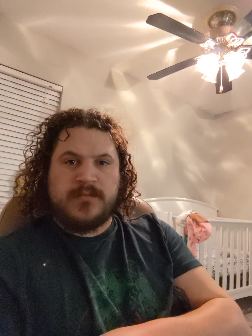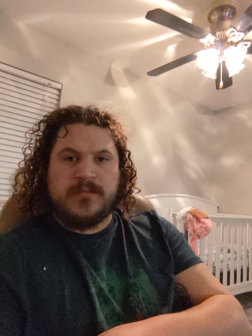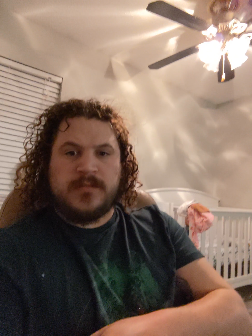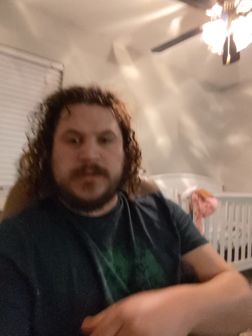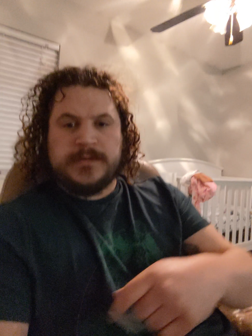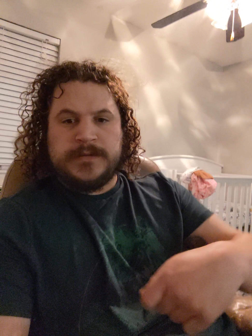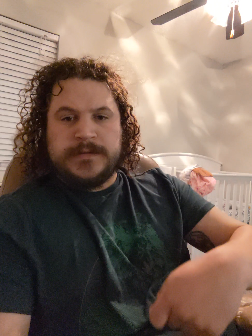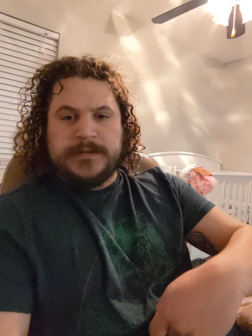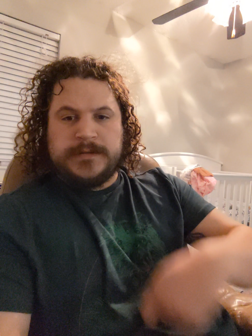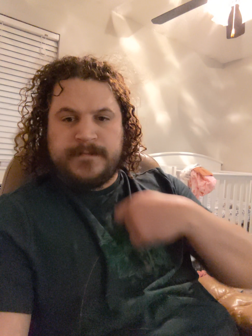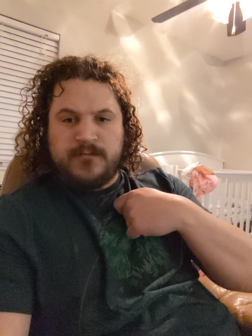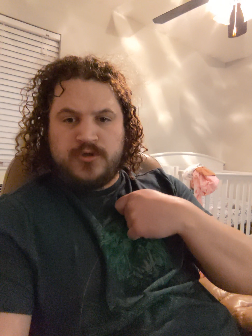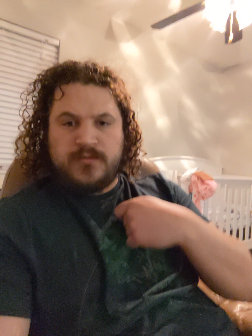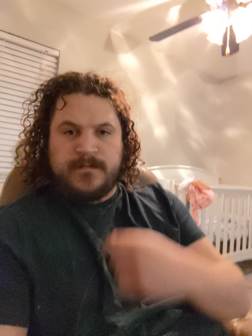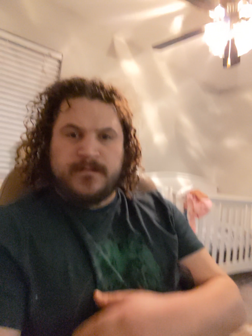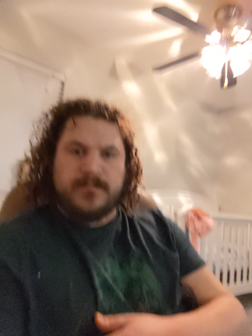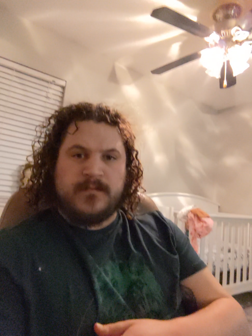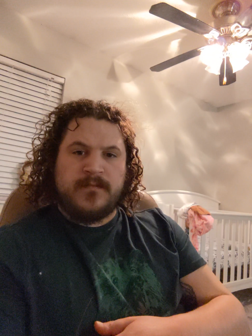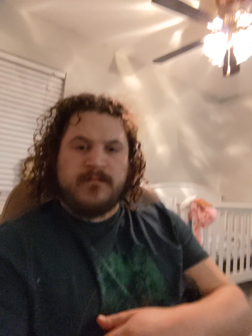zipper